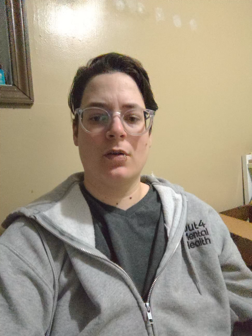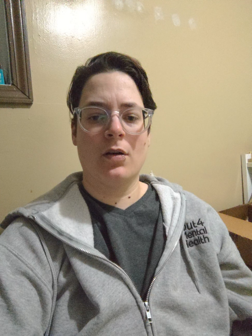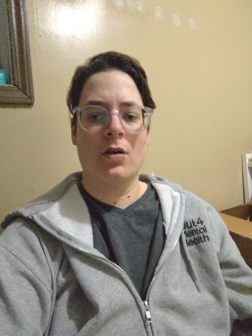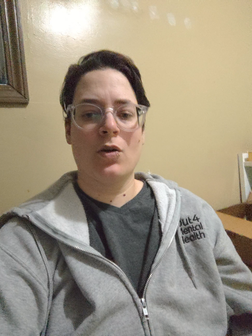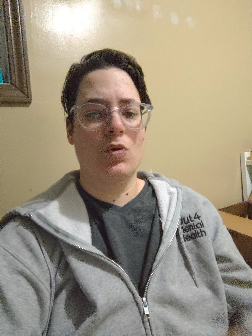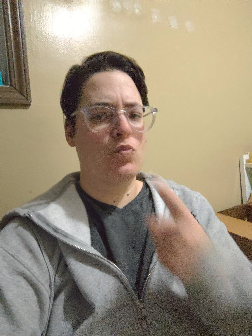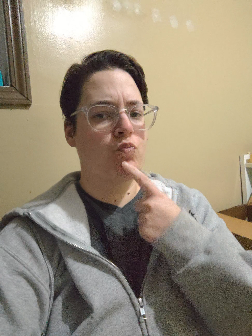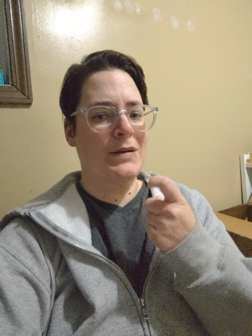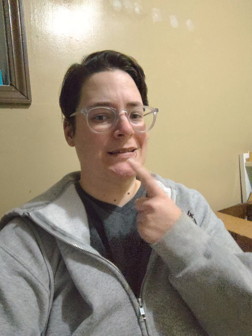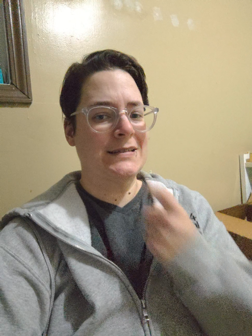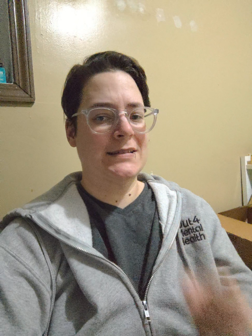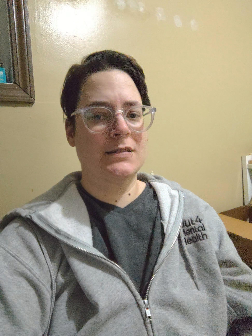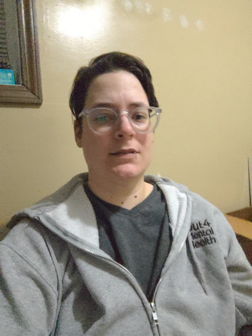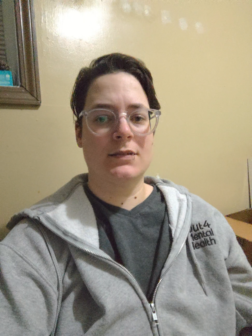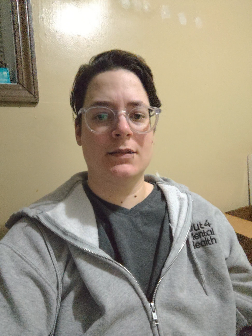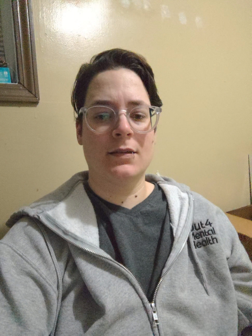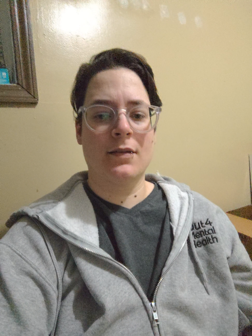red